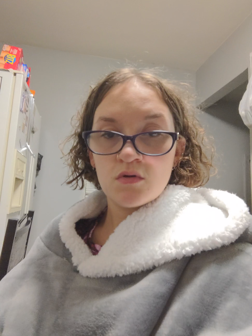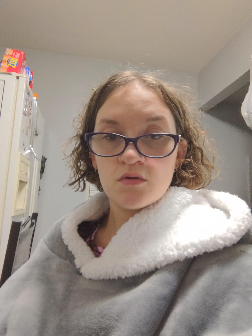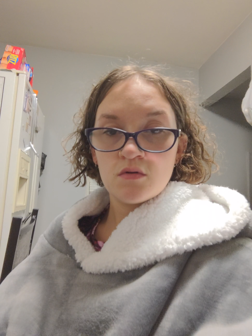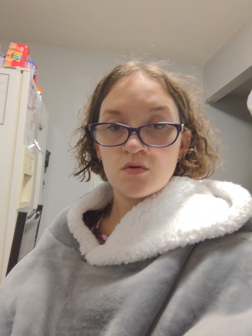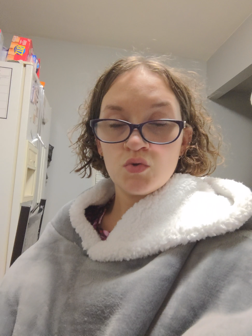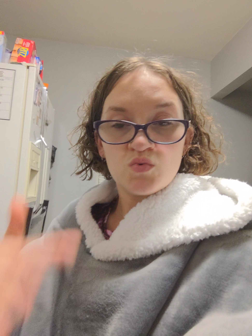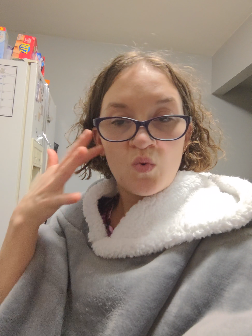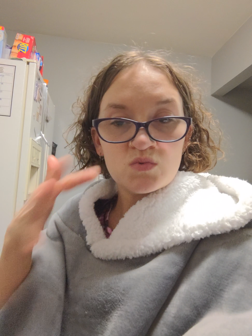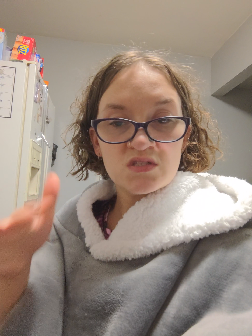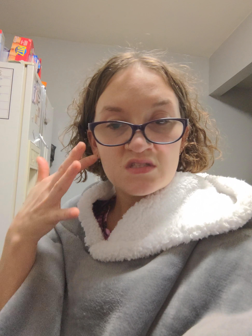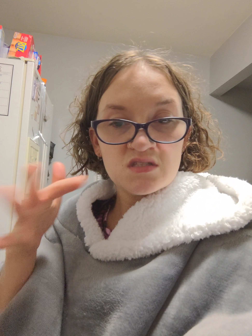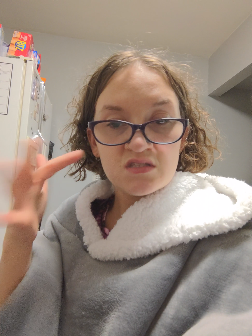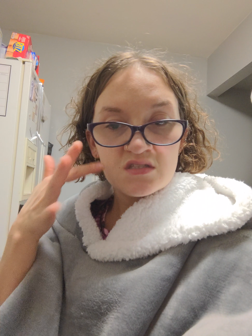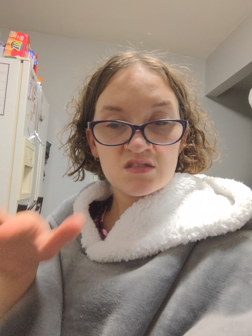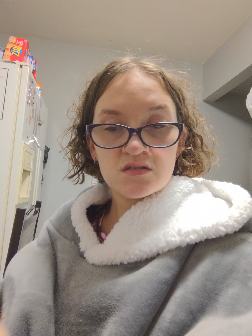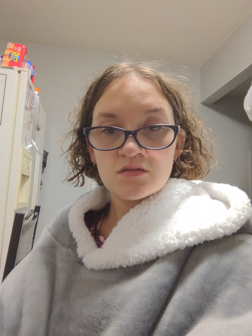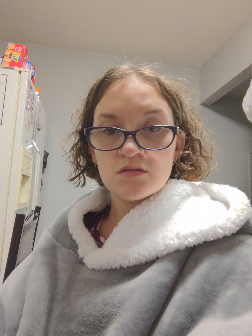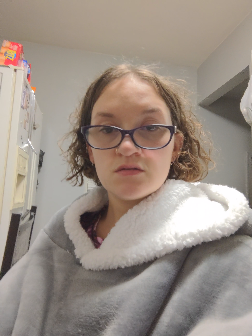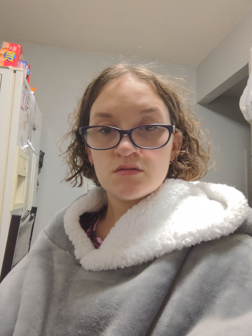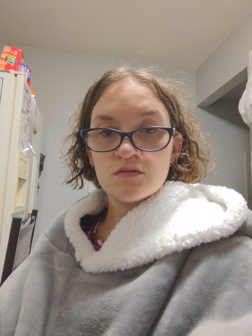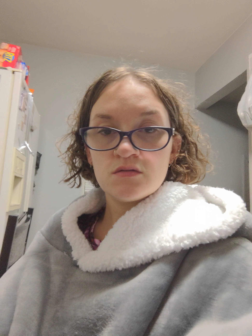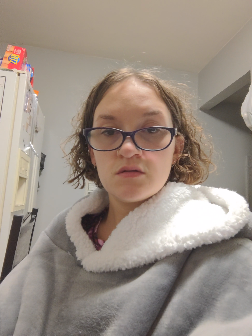noisy